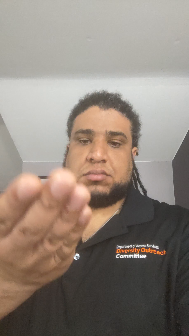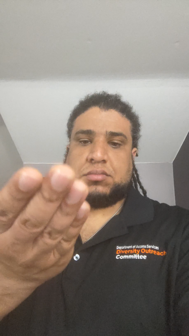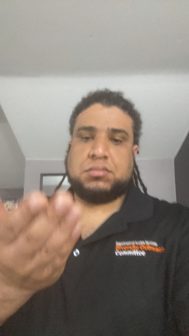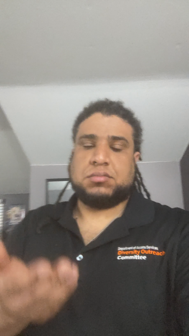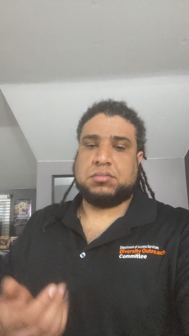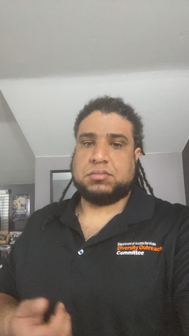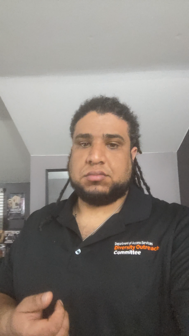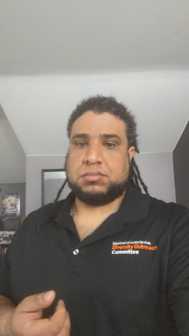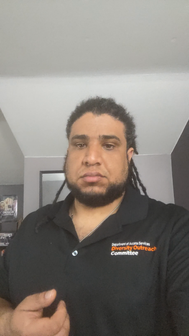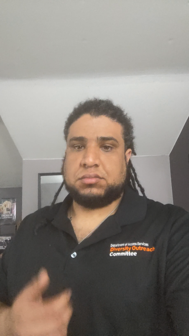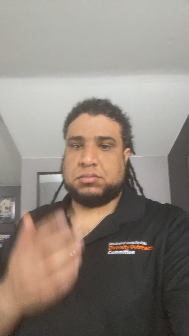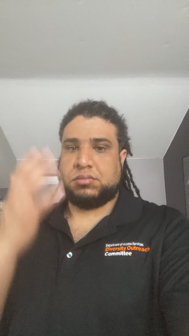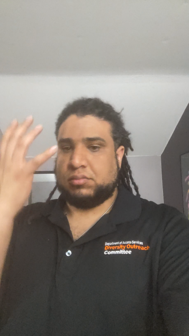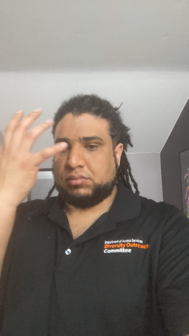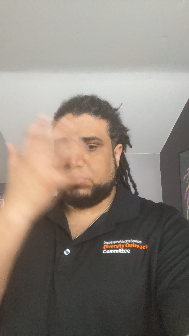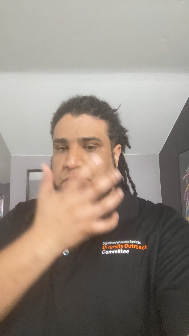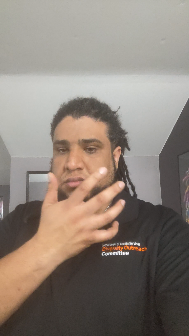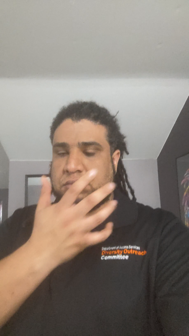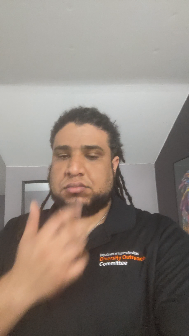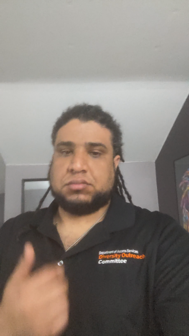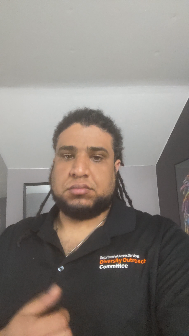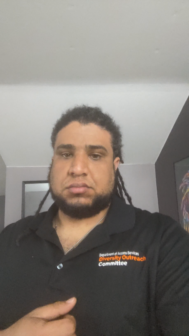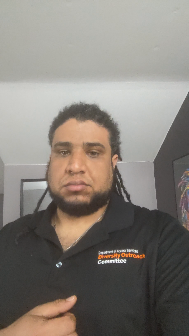dark